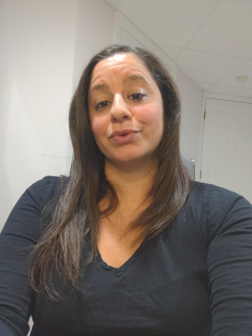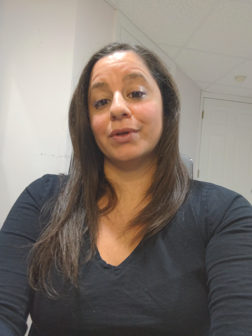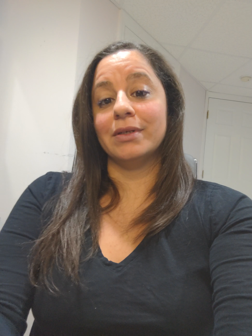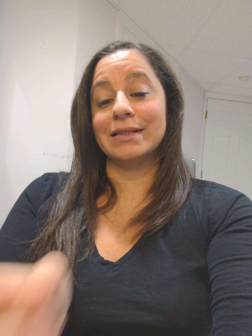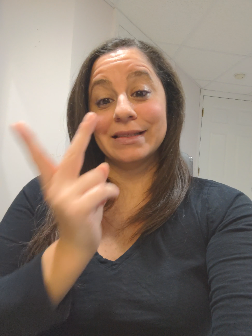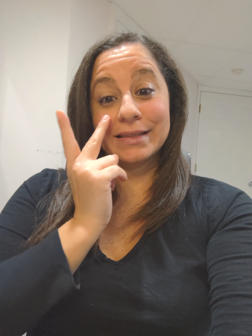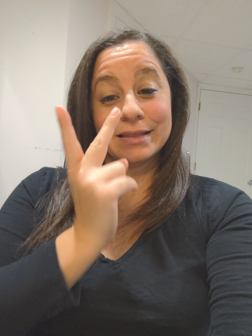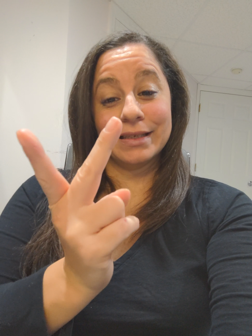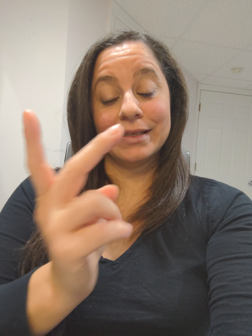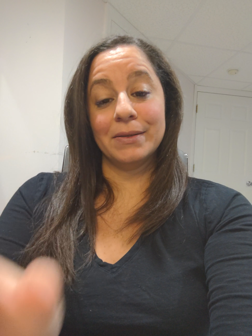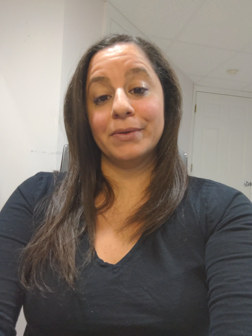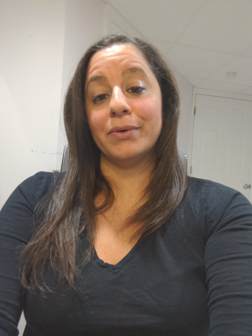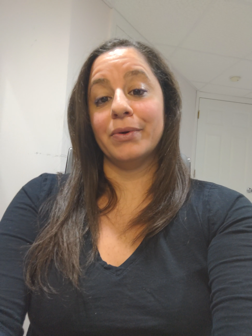see